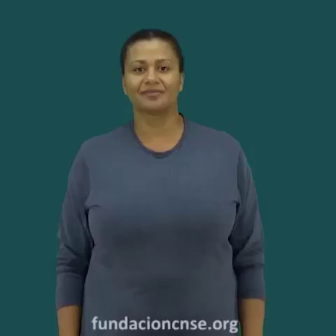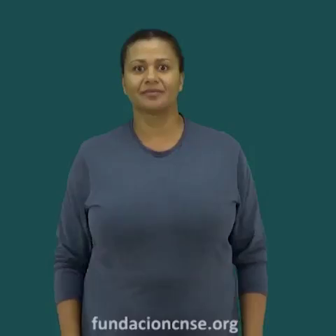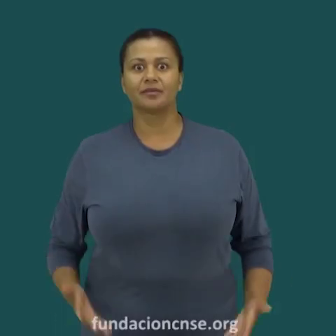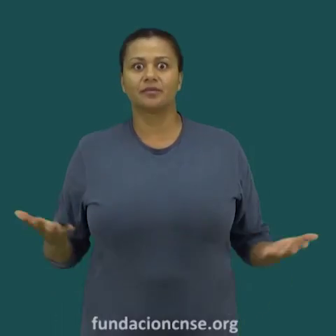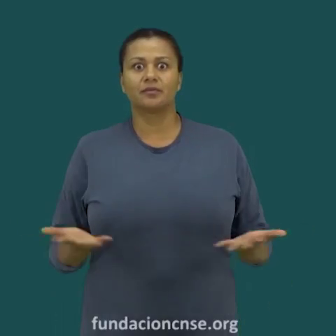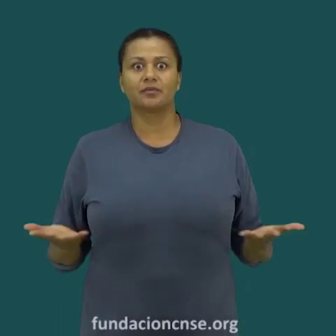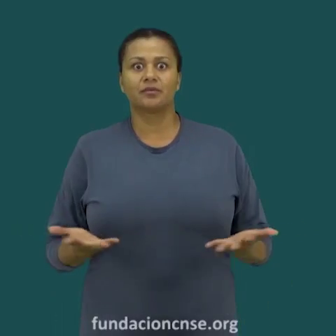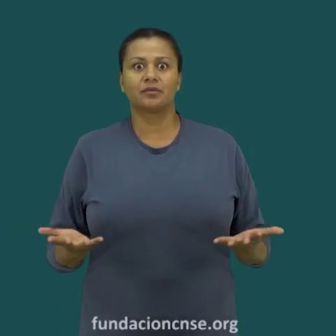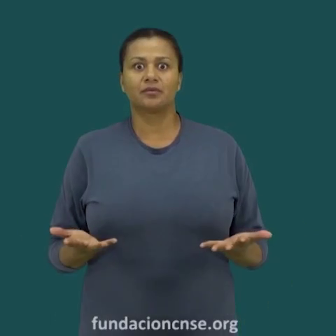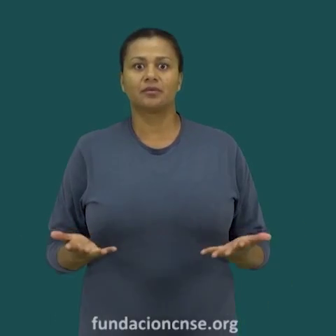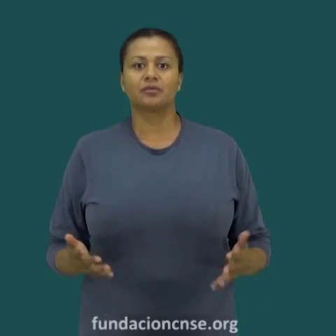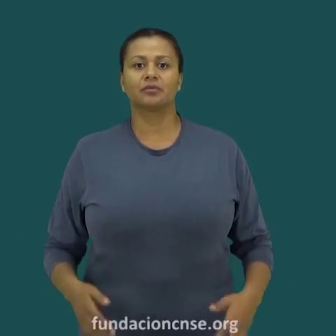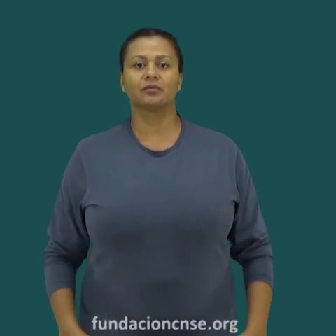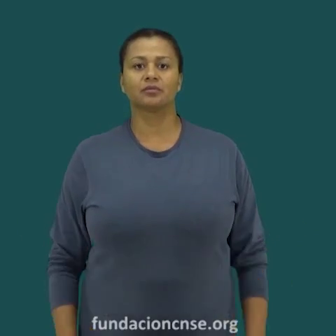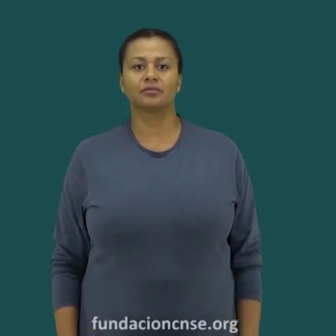urgente